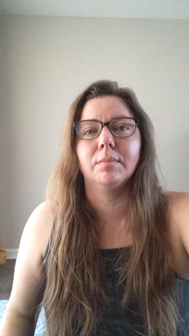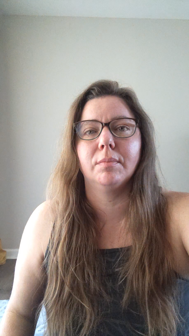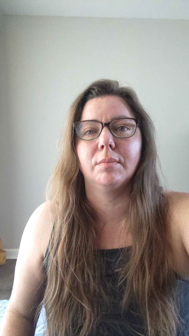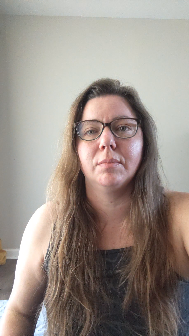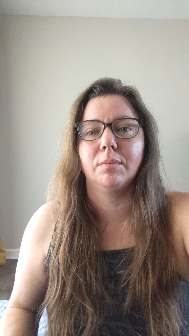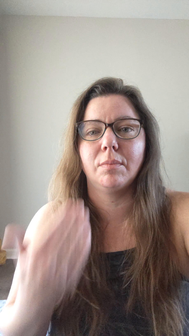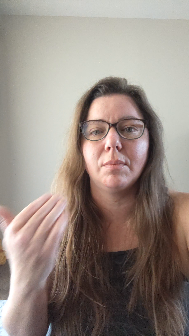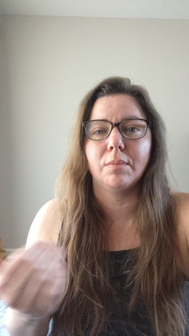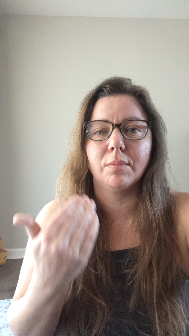new